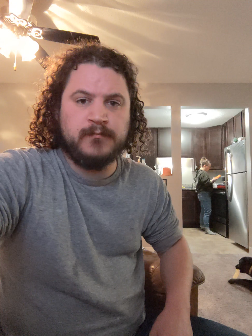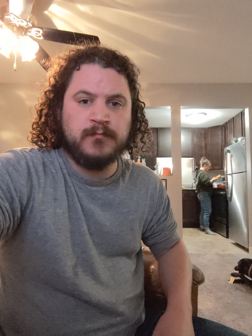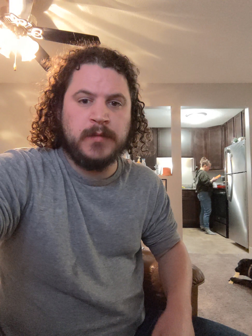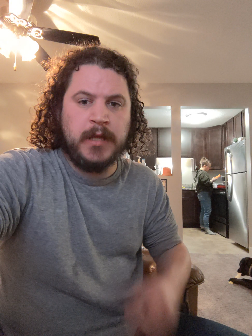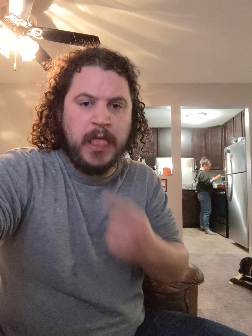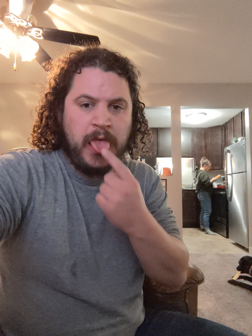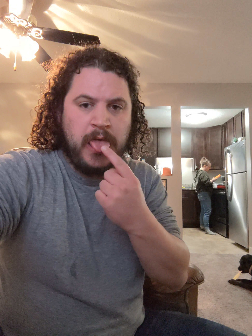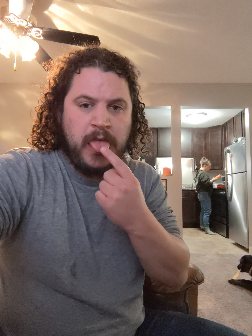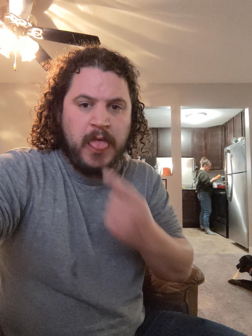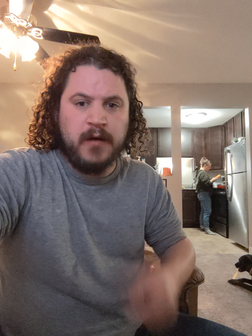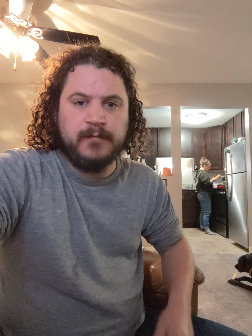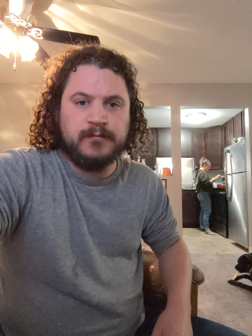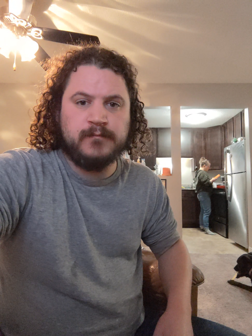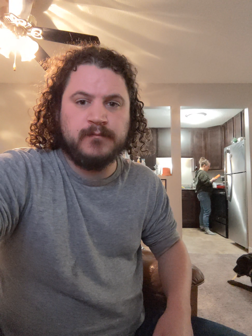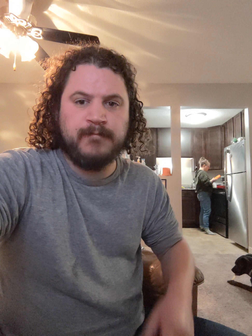tongue